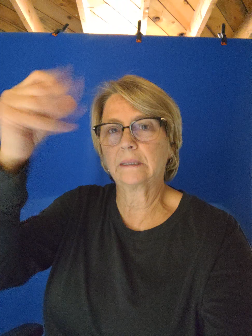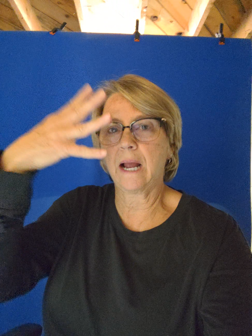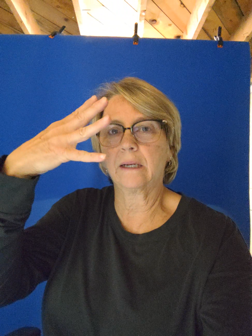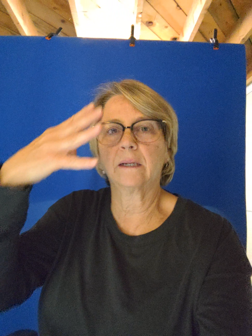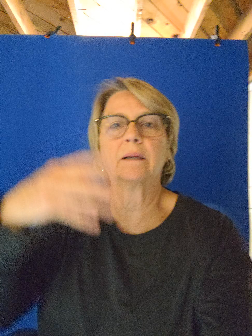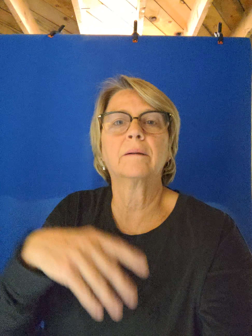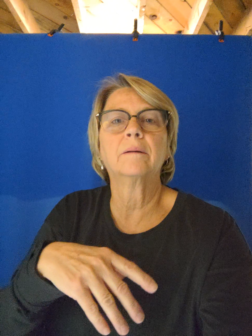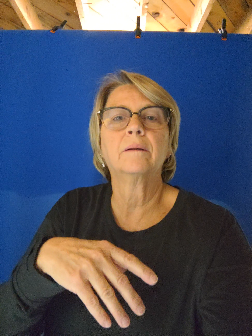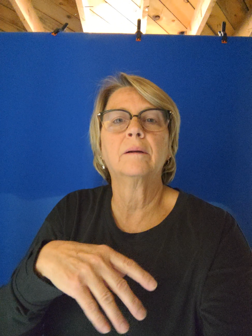sun